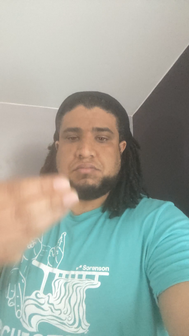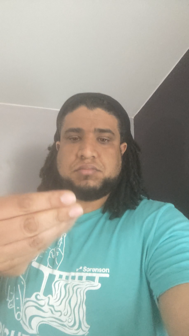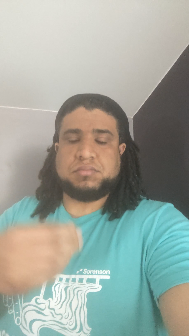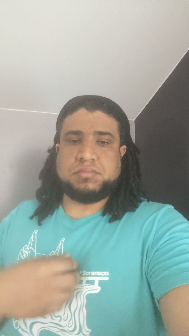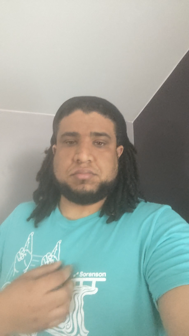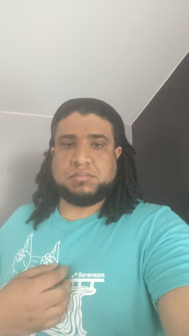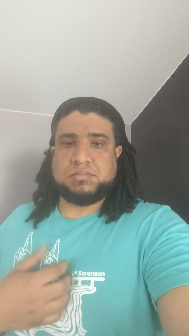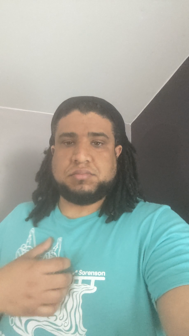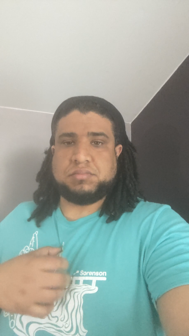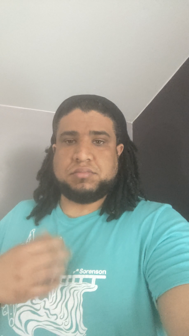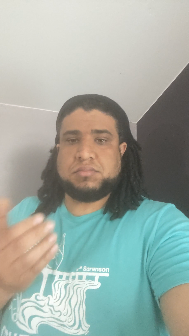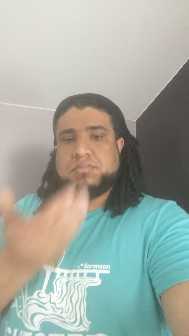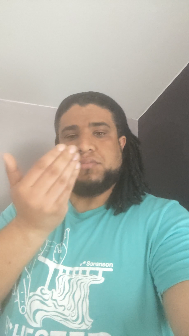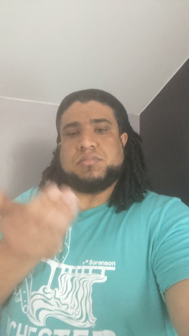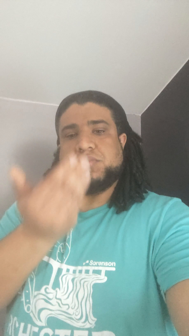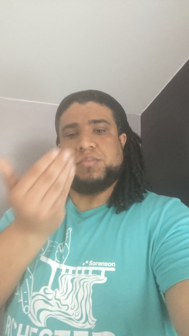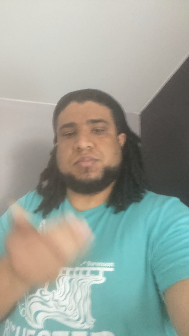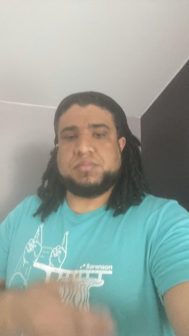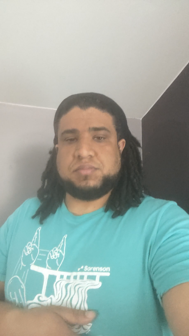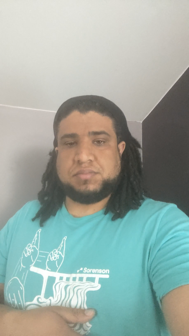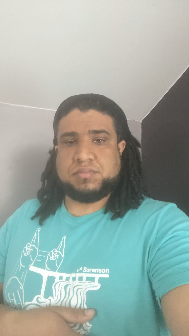new